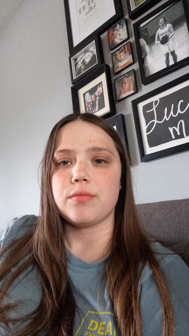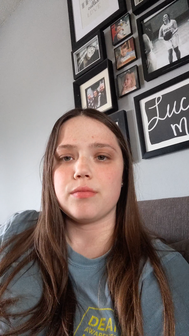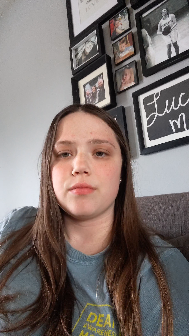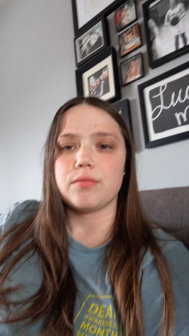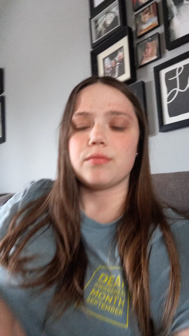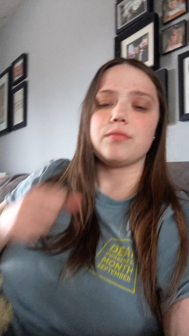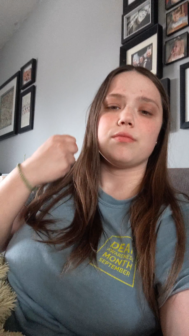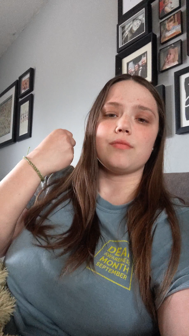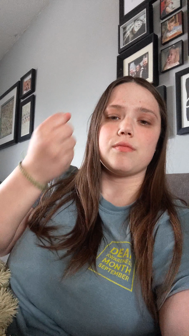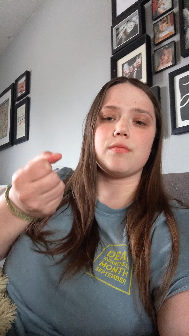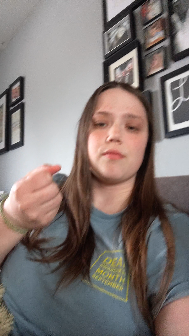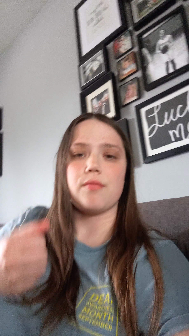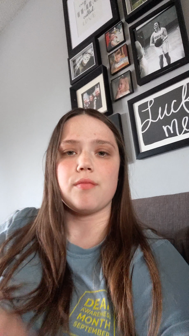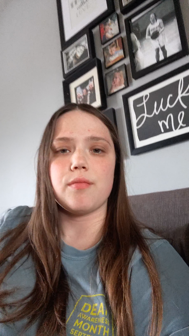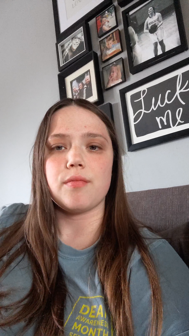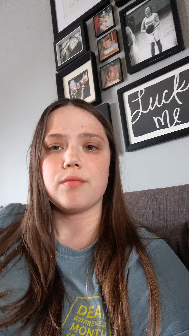drive